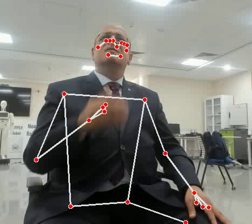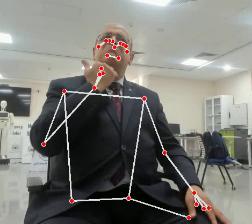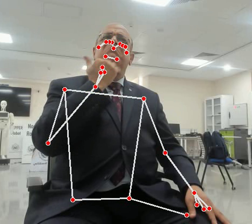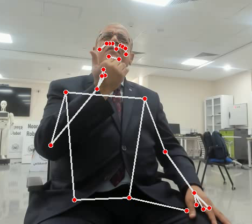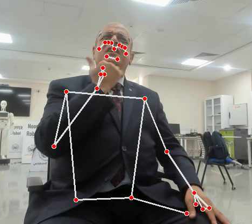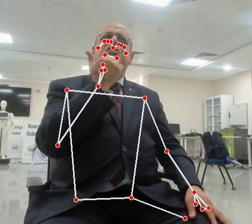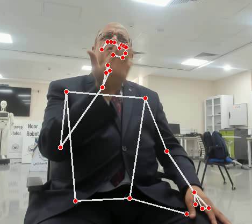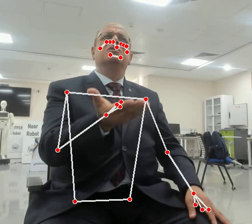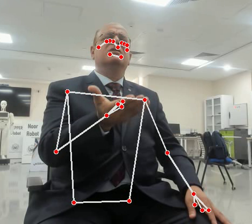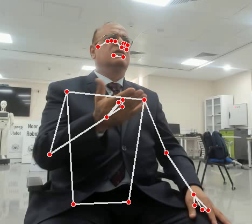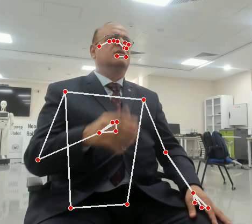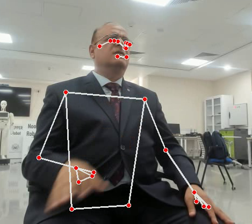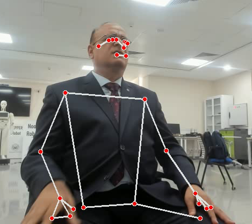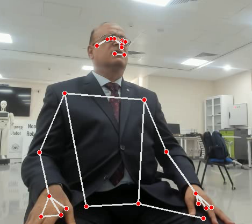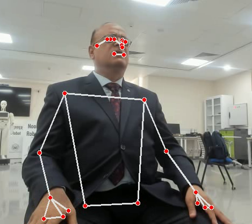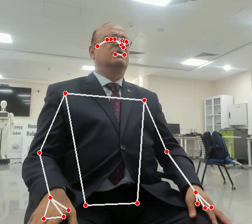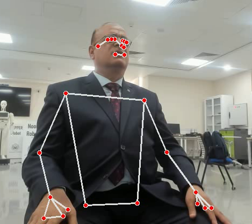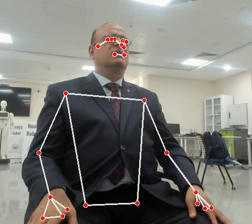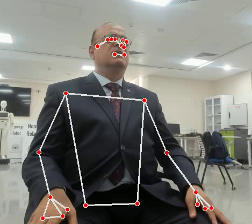mafish